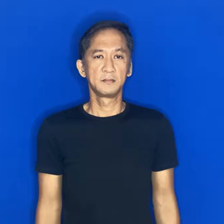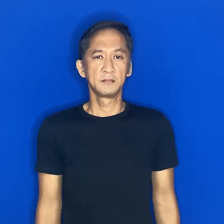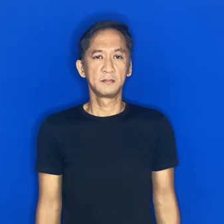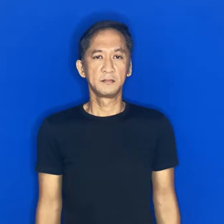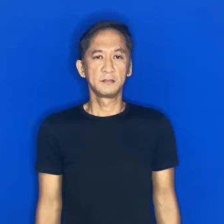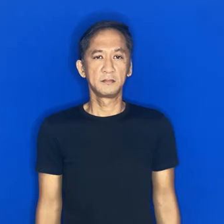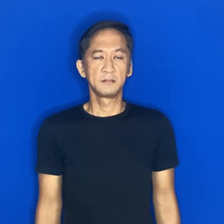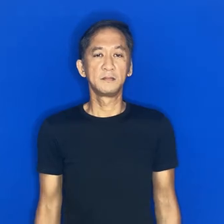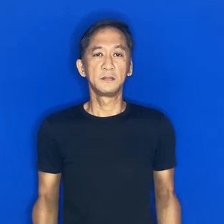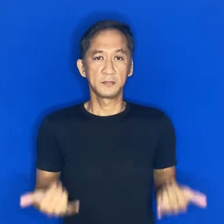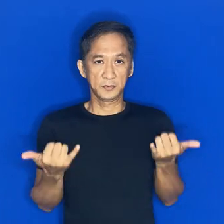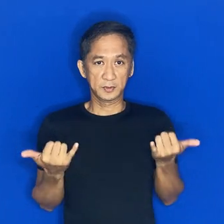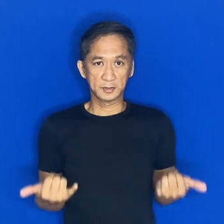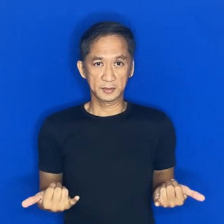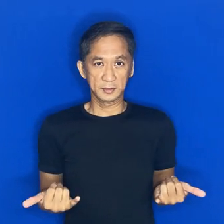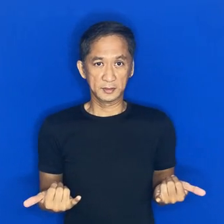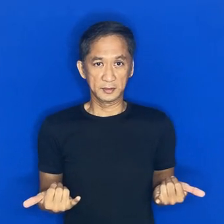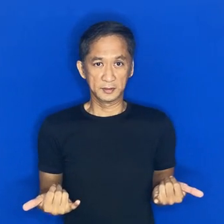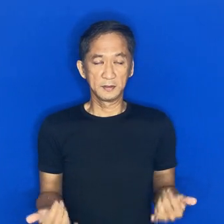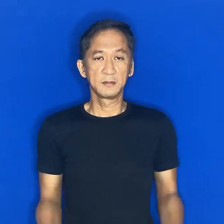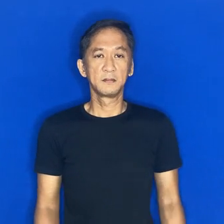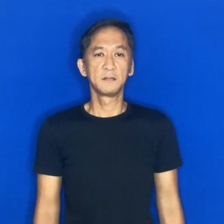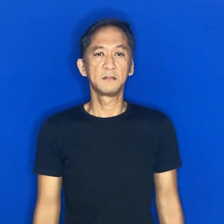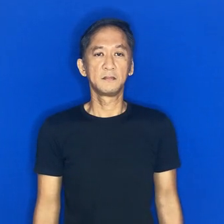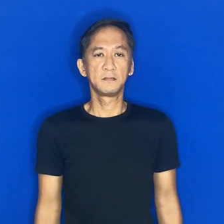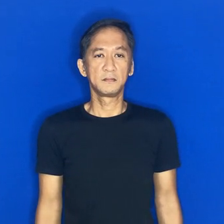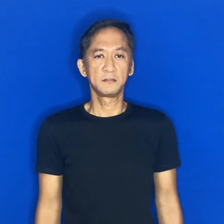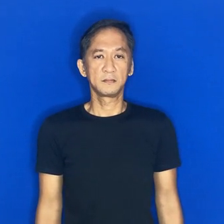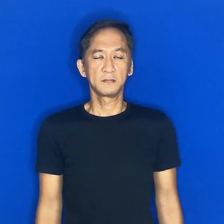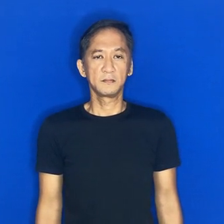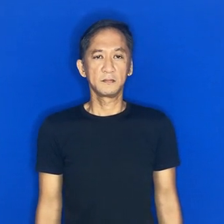today